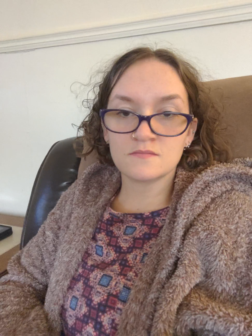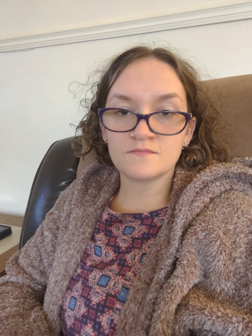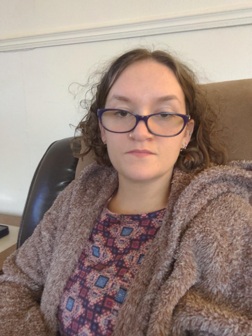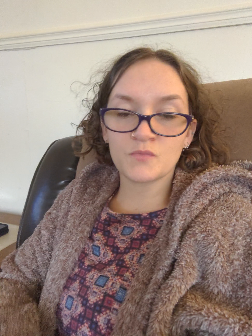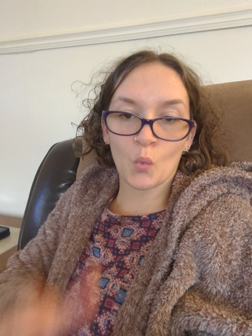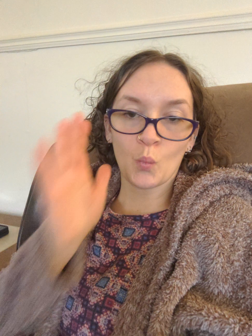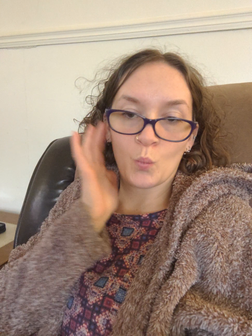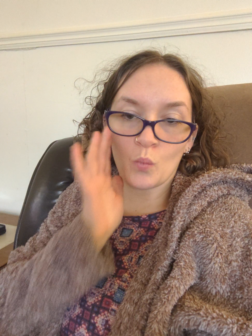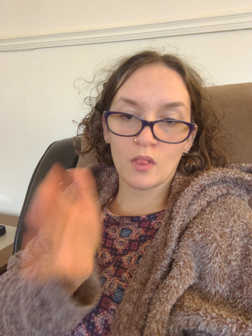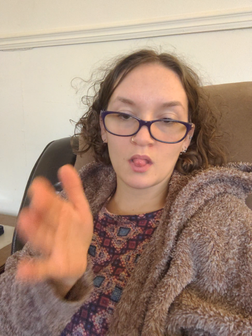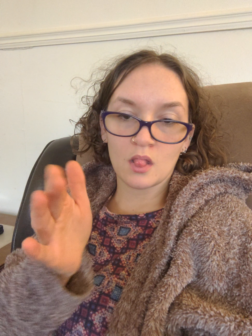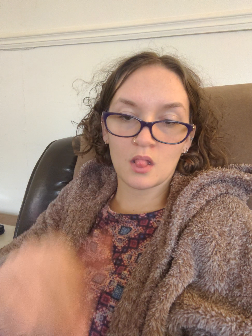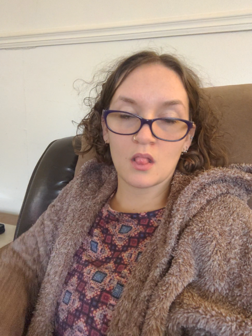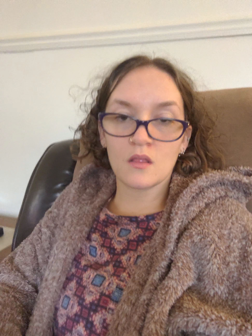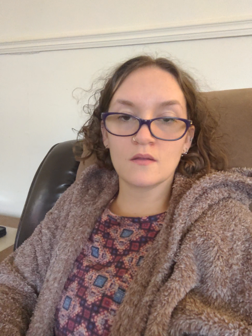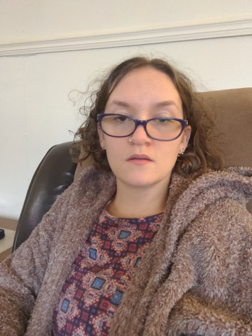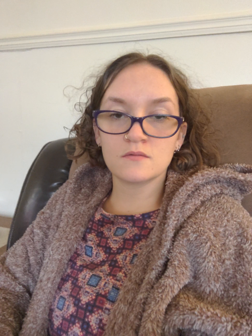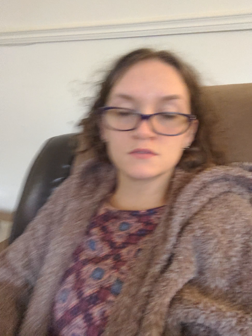will